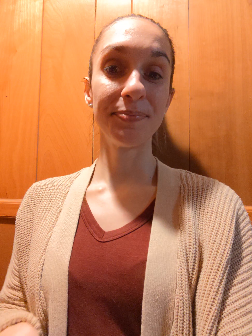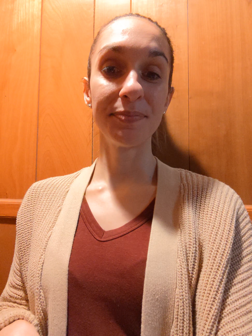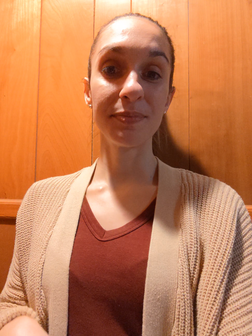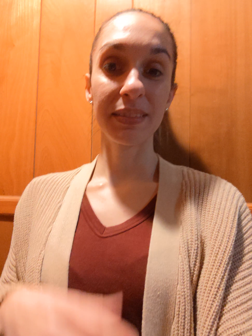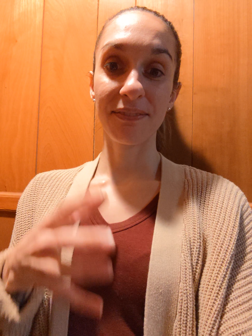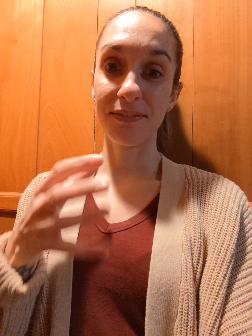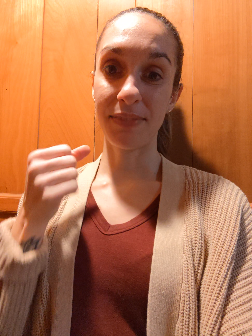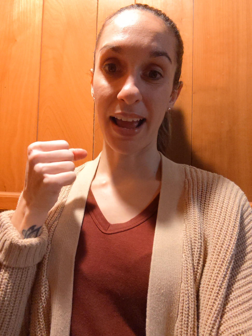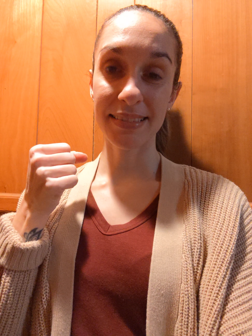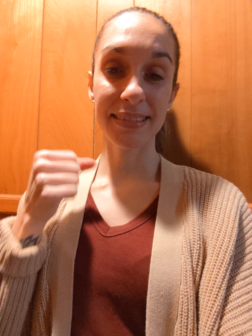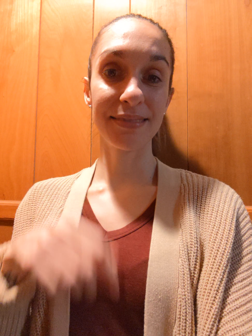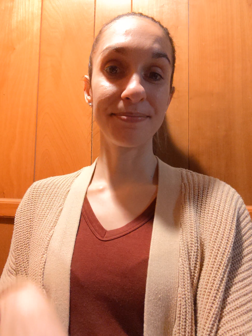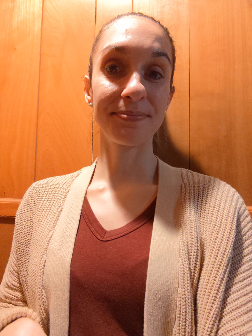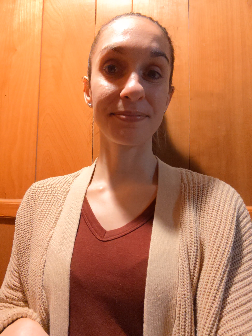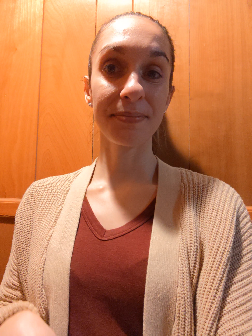fast